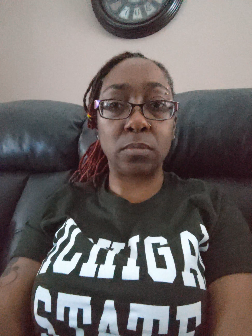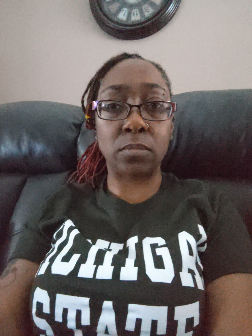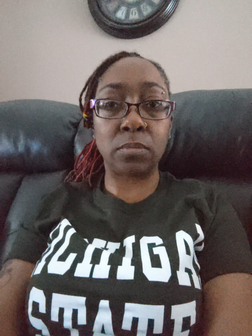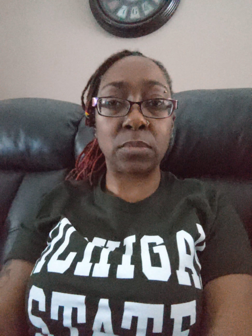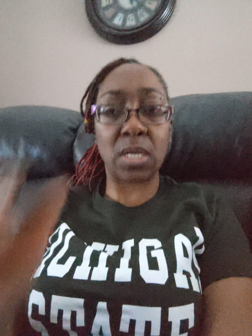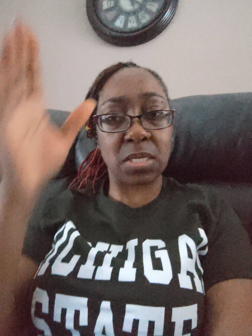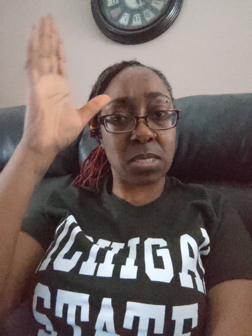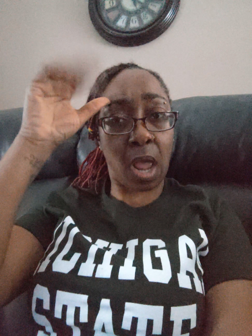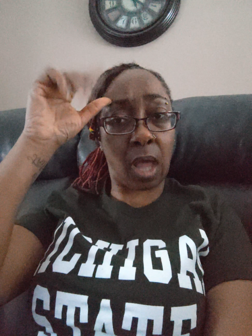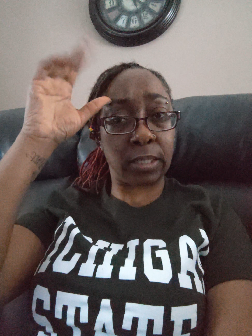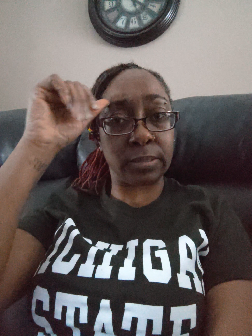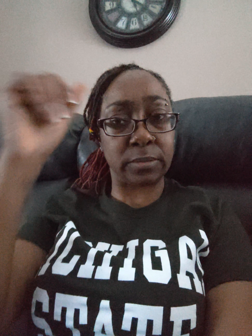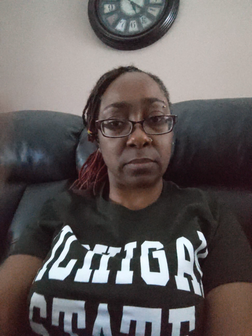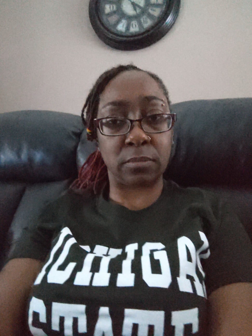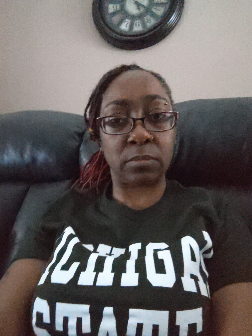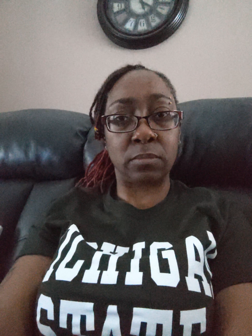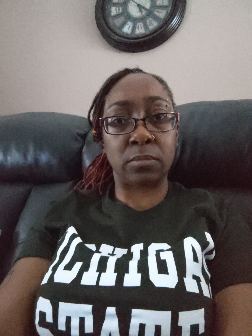donkey